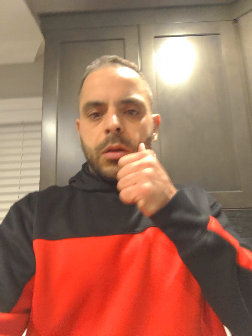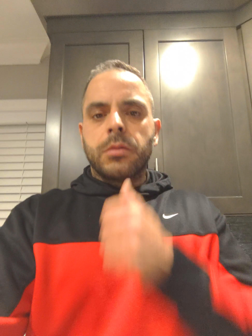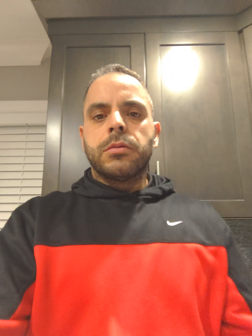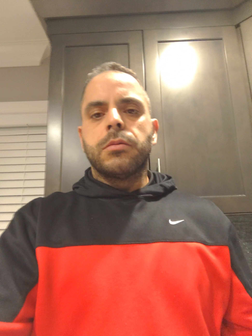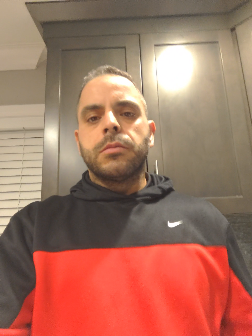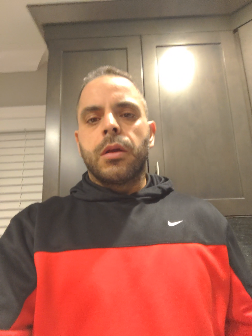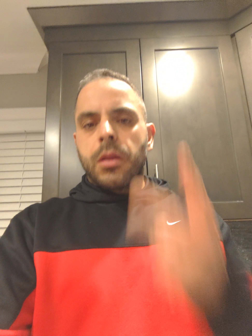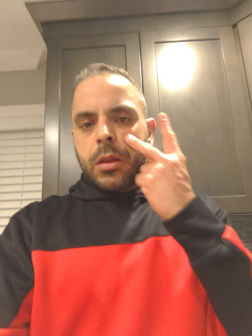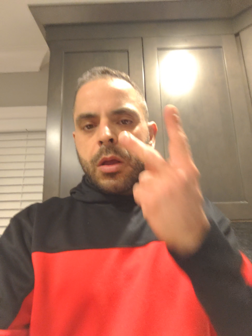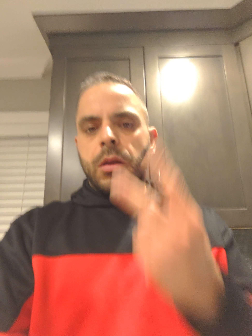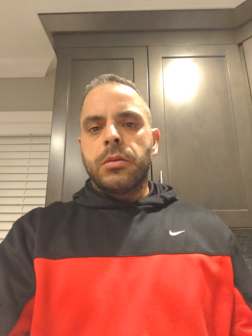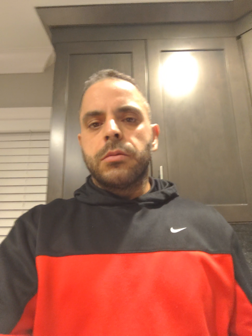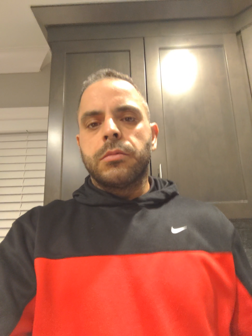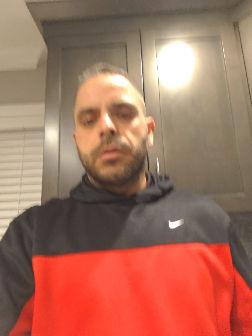look